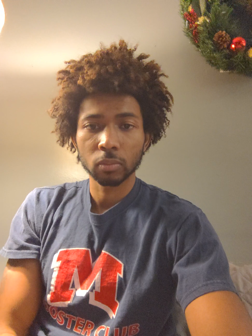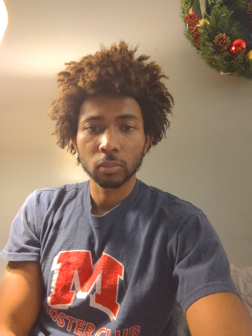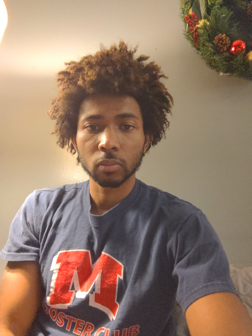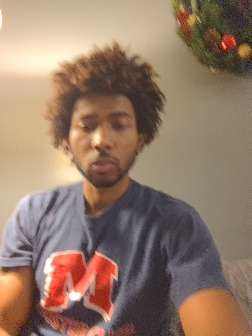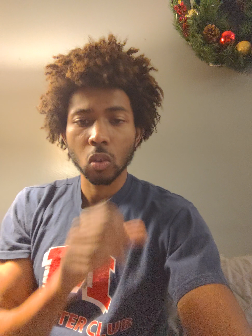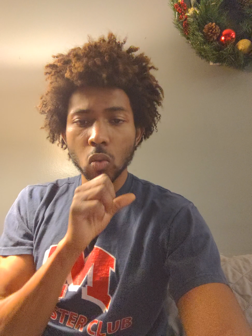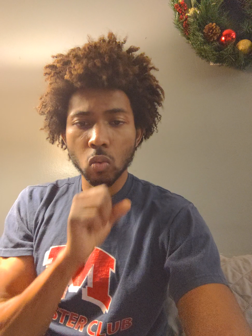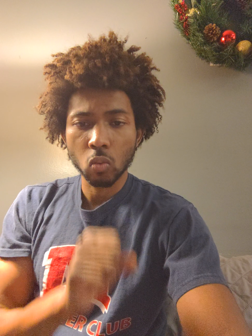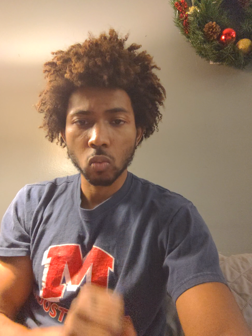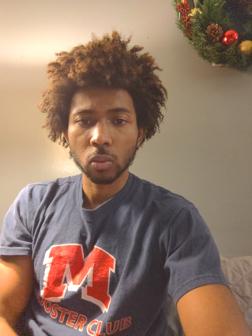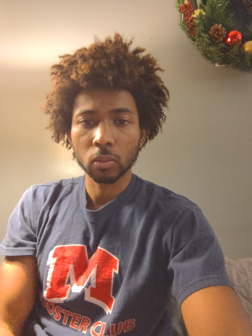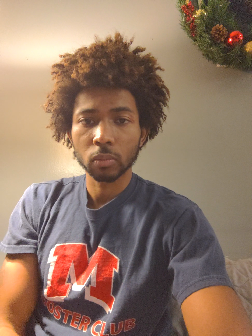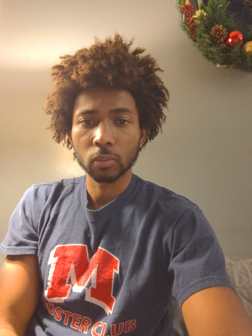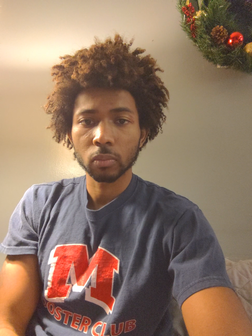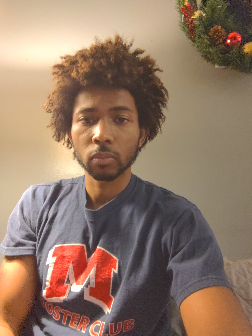old